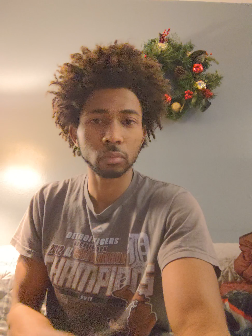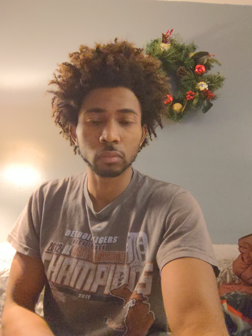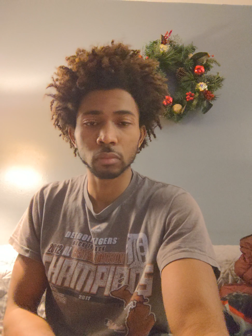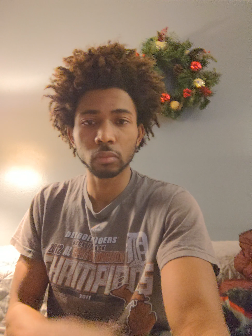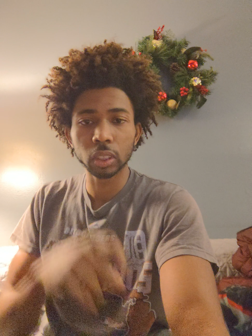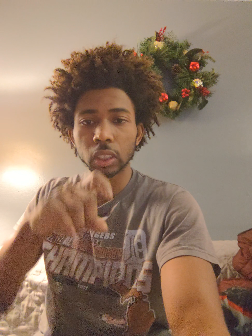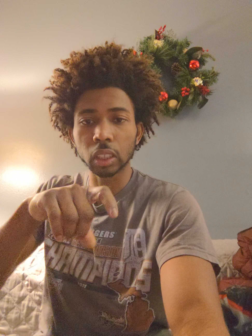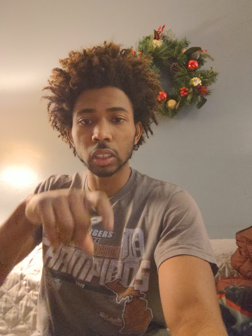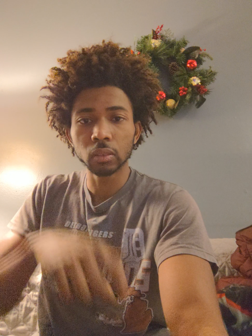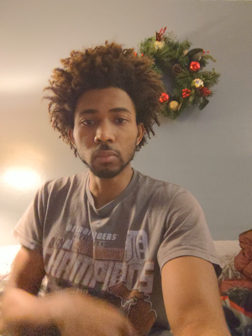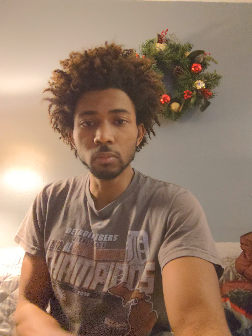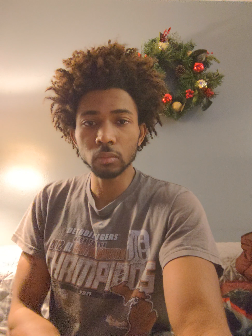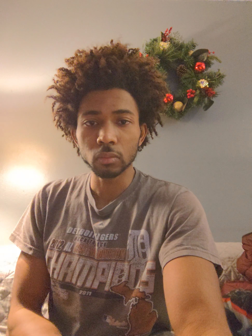time